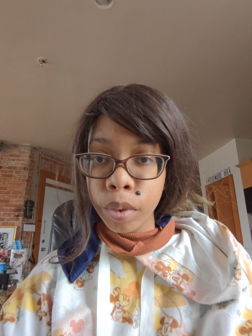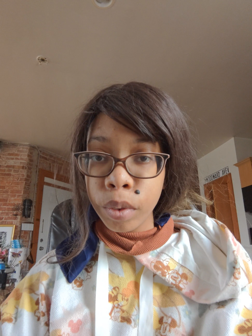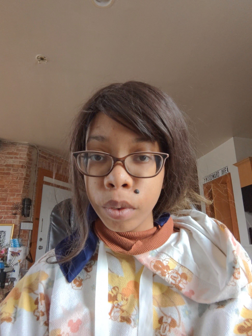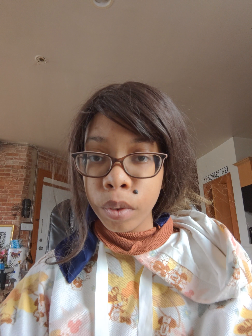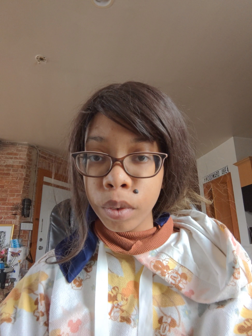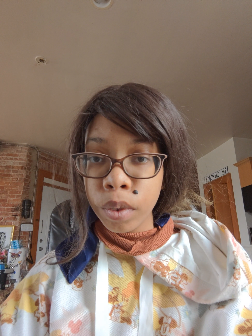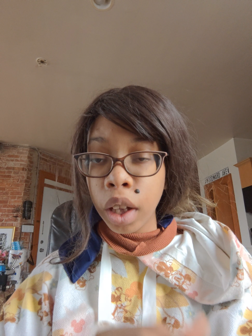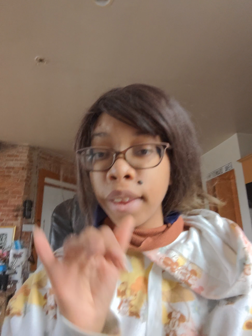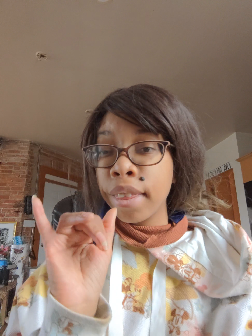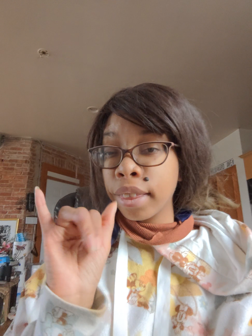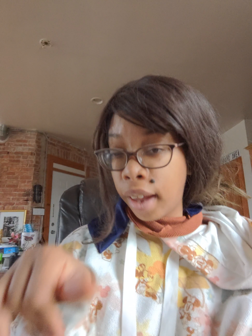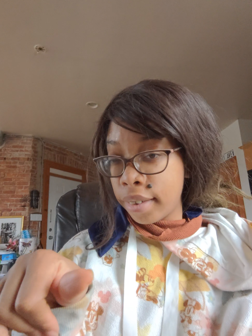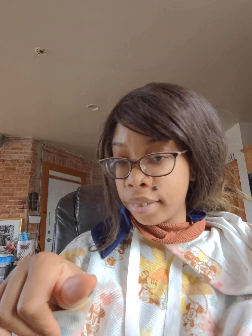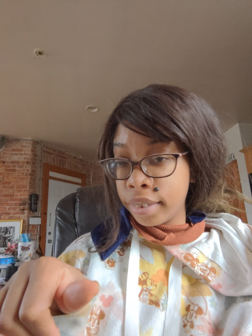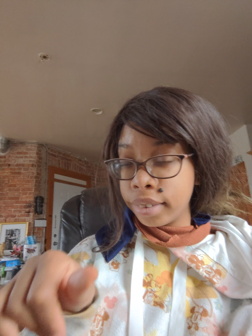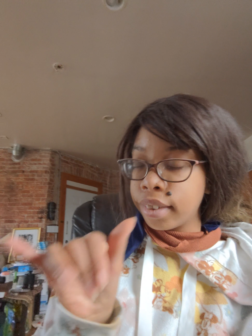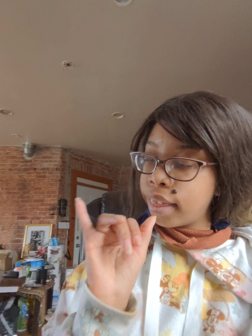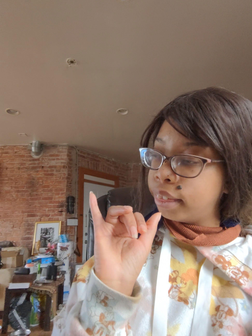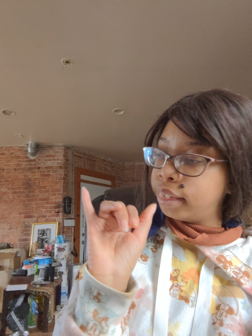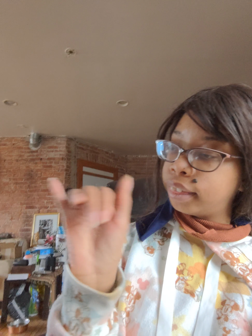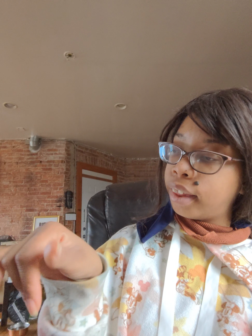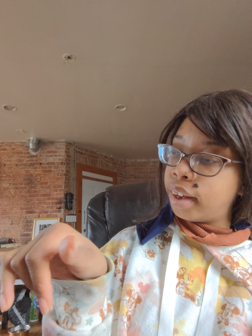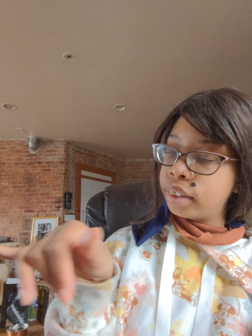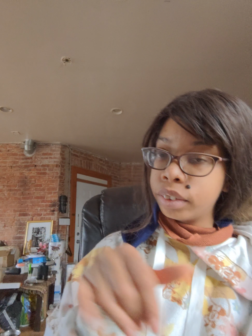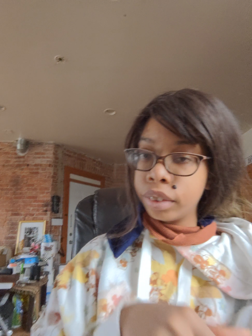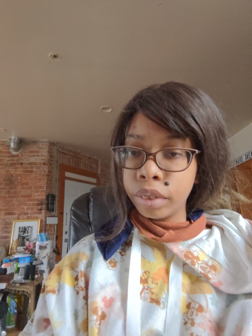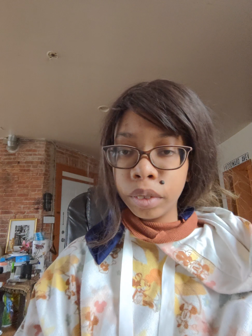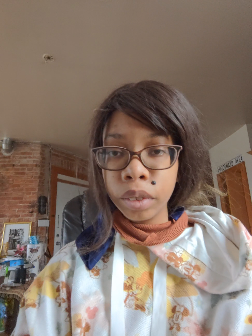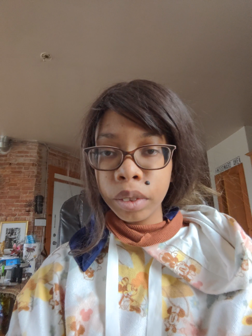that